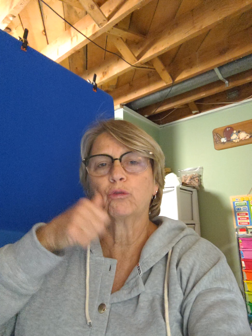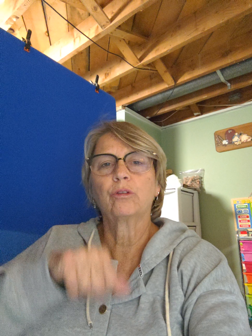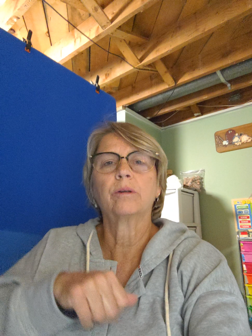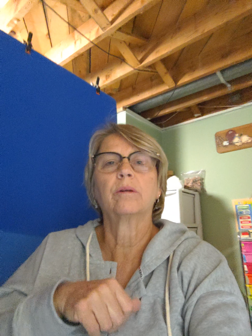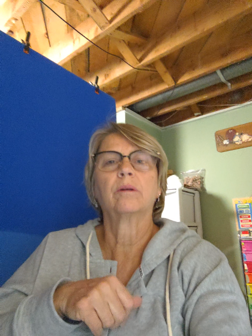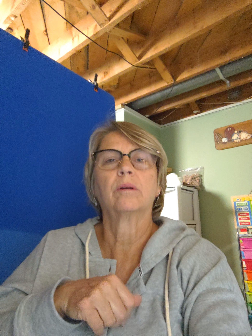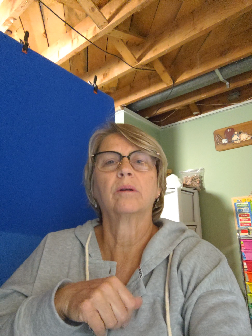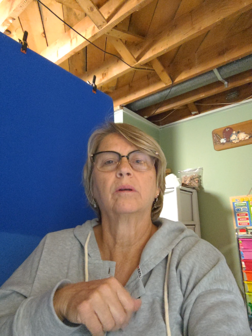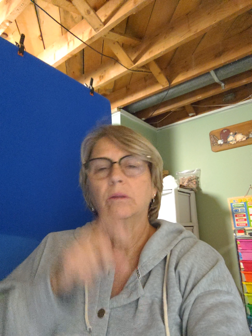girl